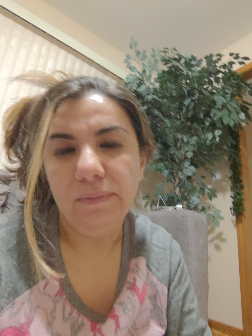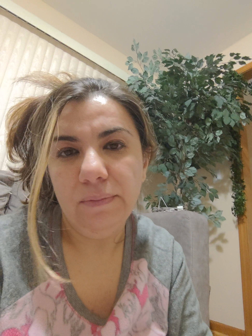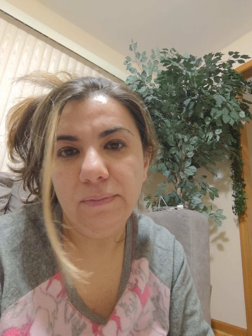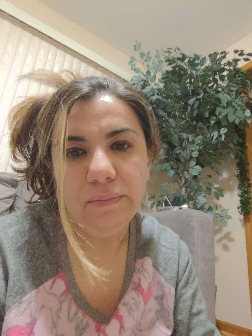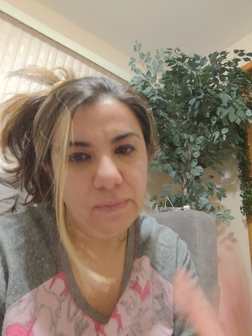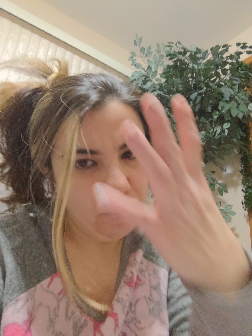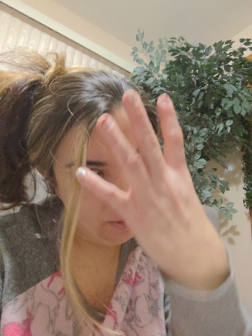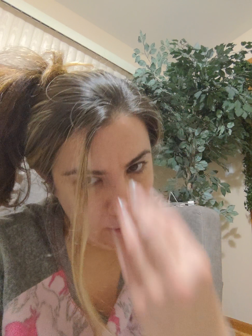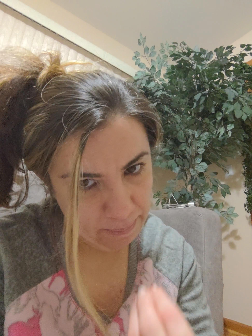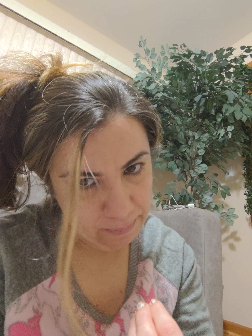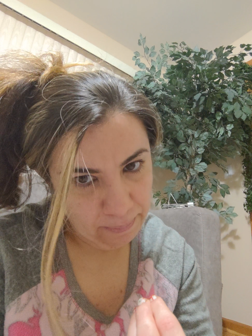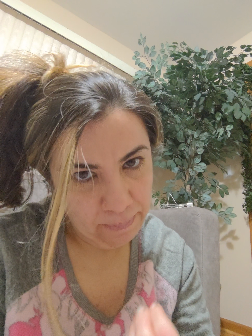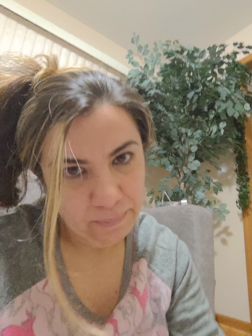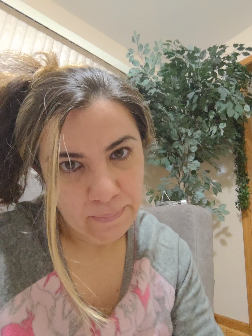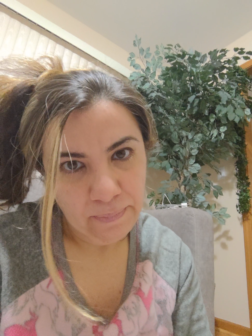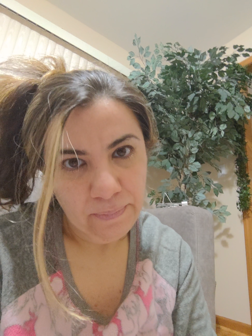nap